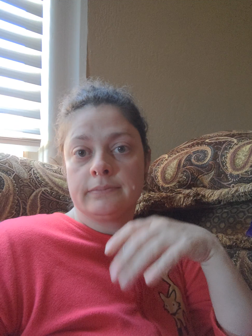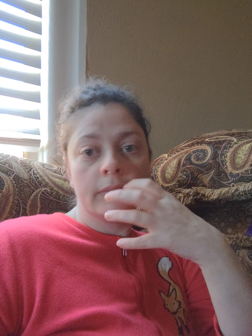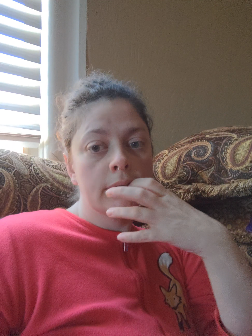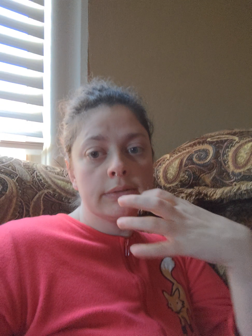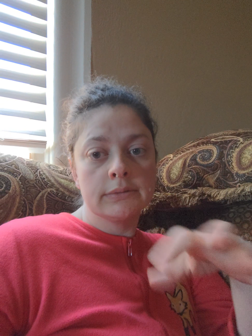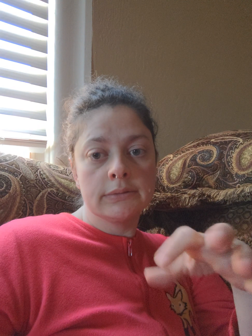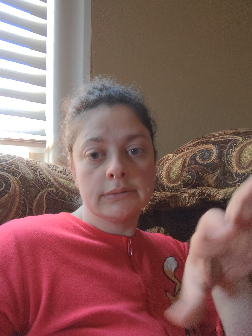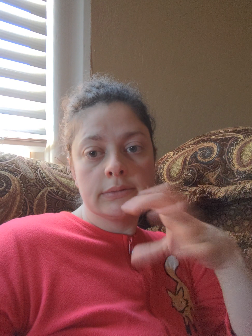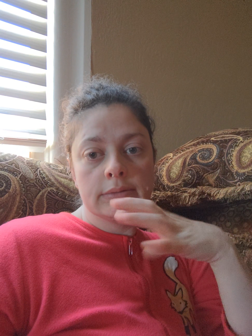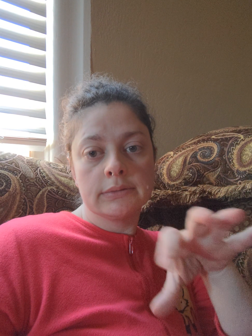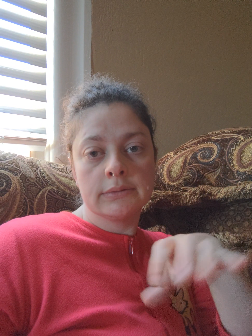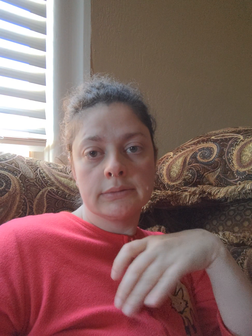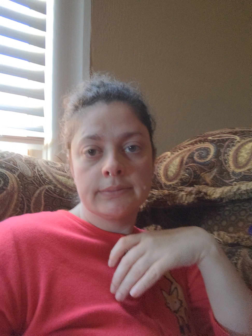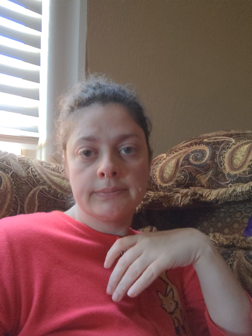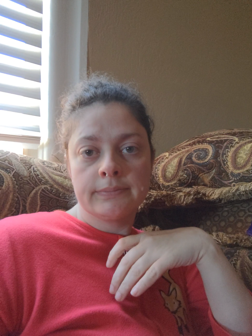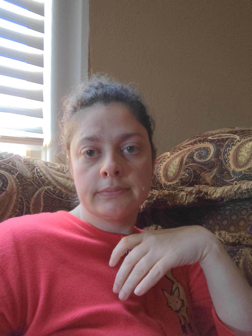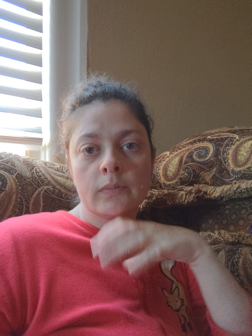hot